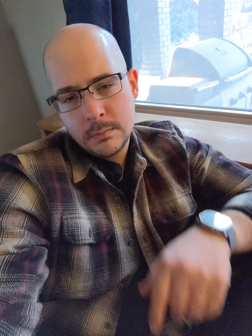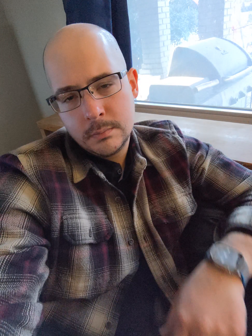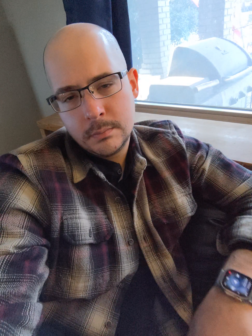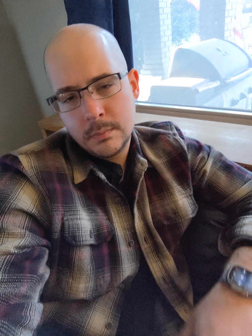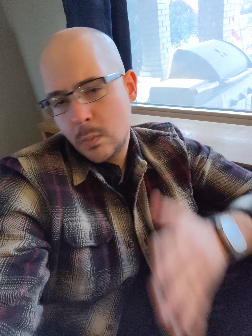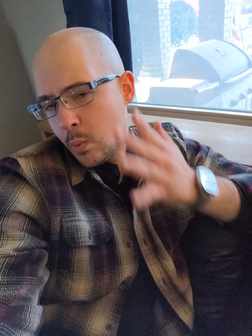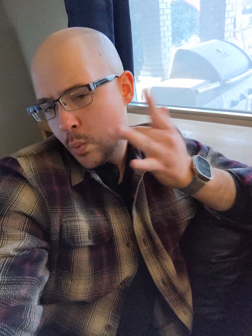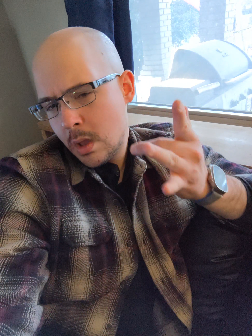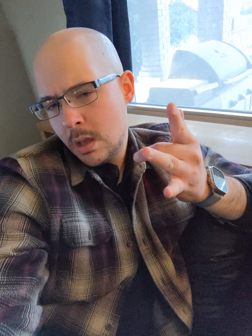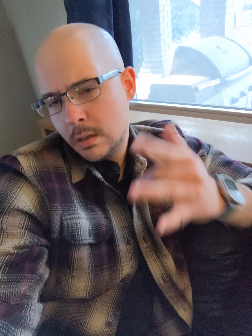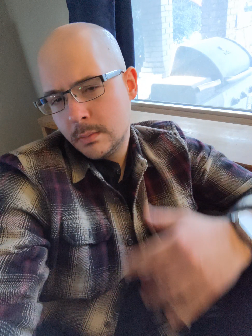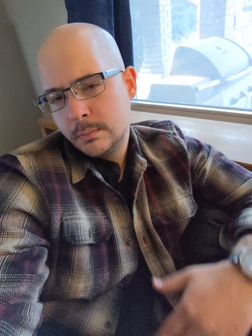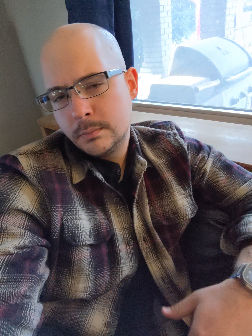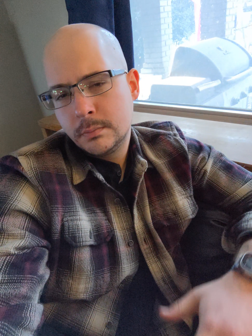why